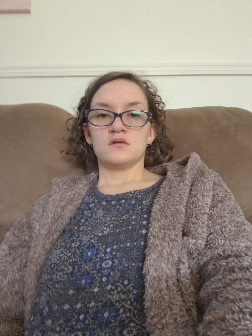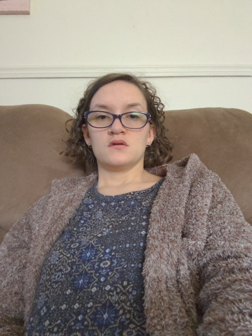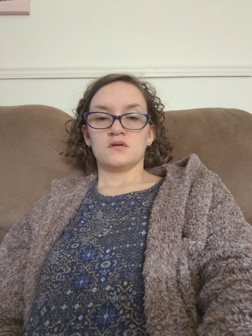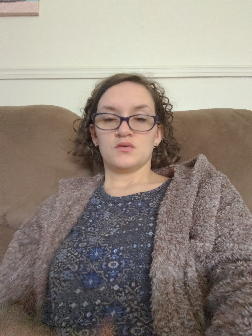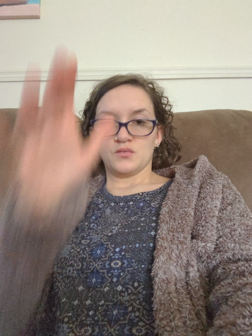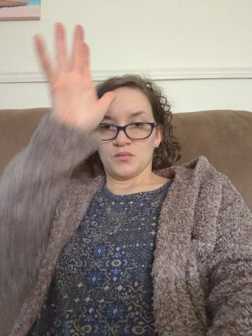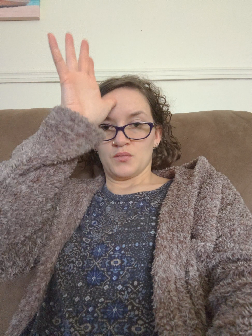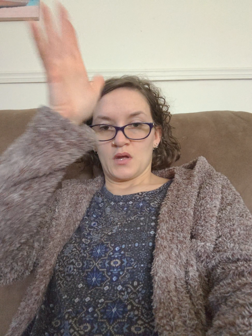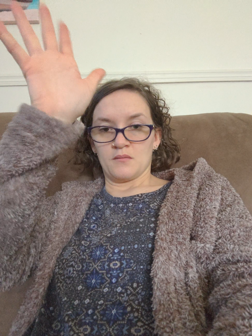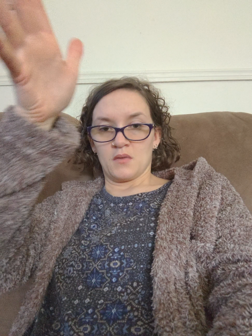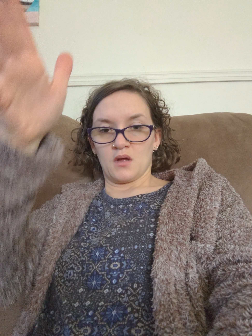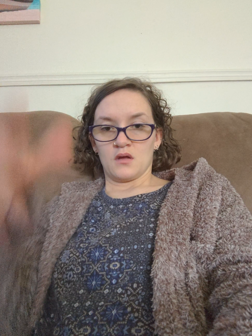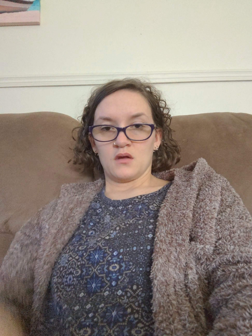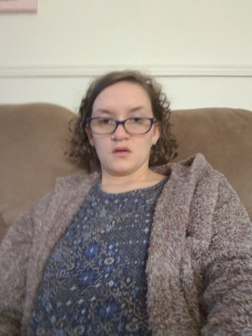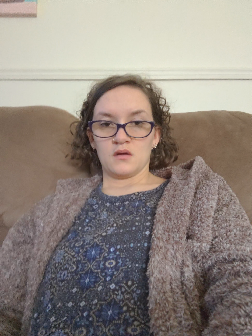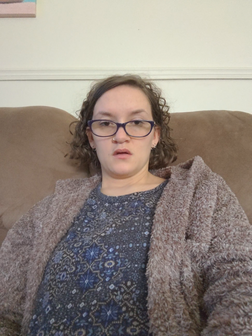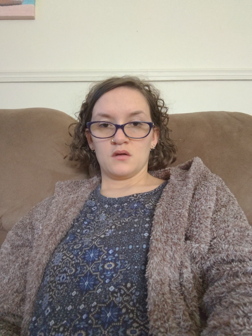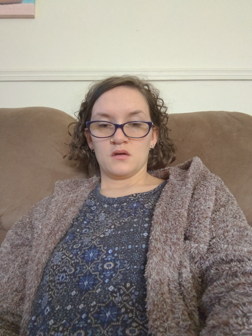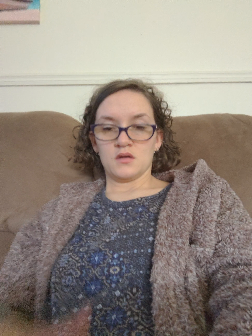grandpa